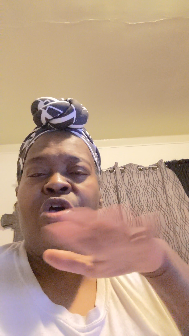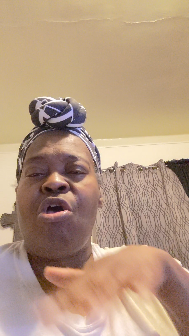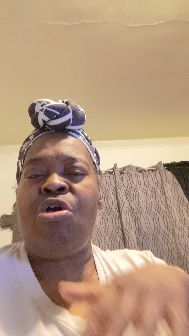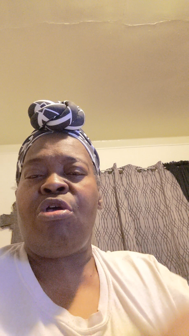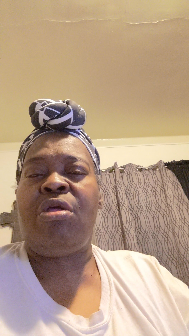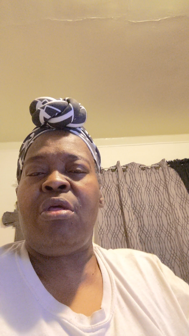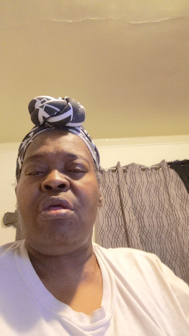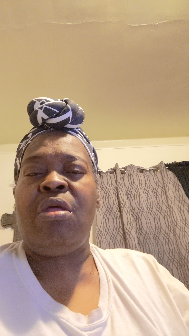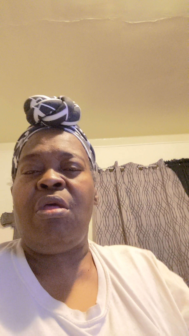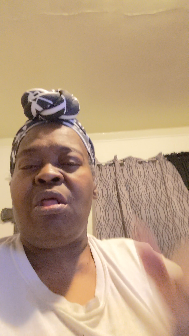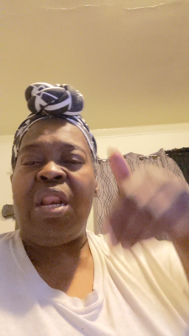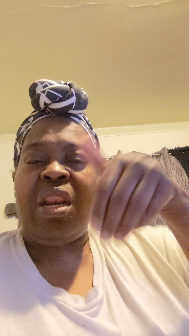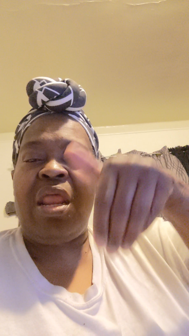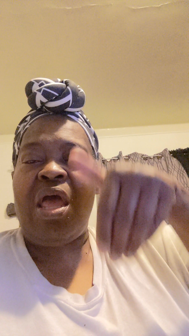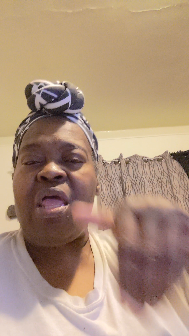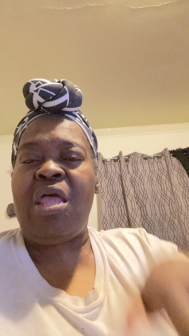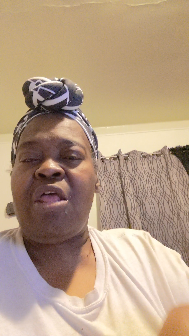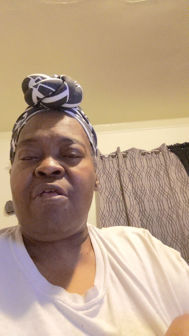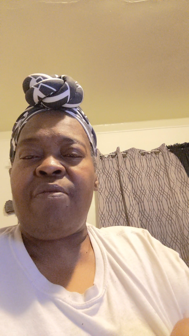night night